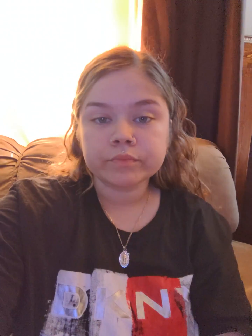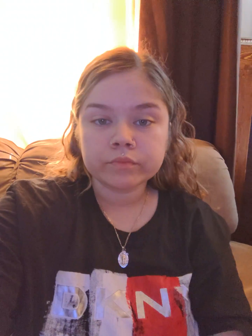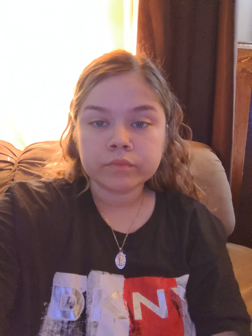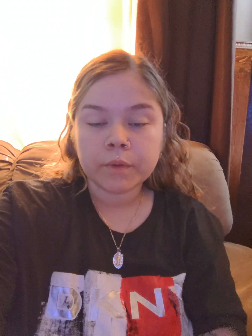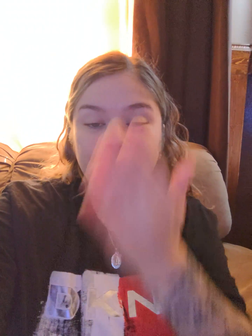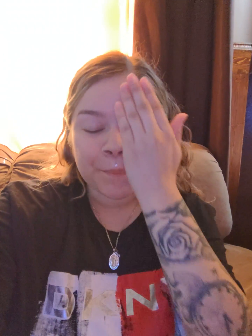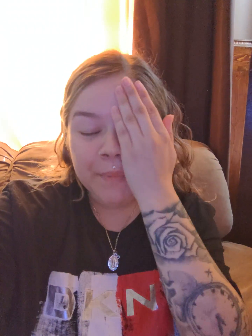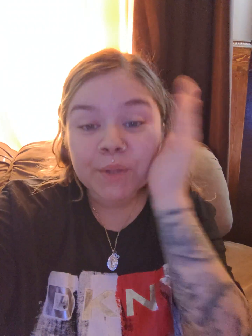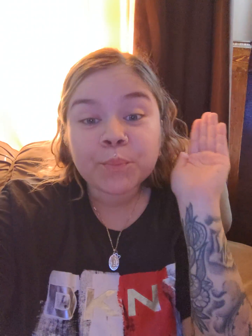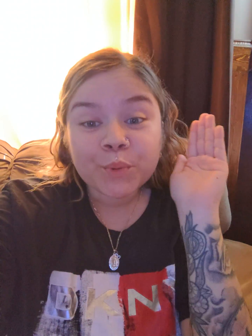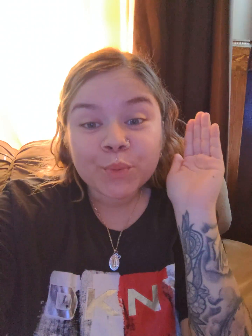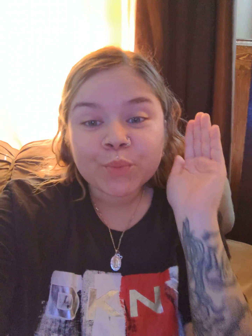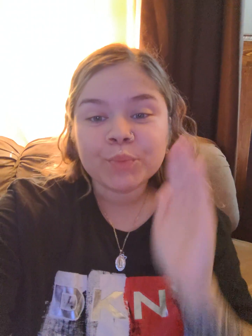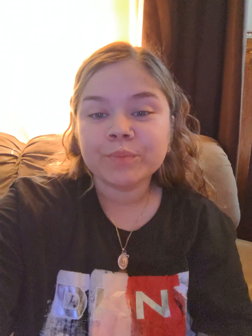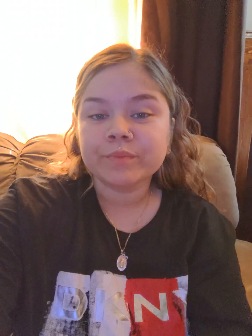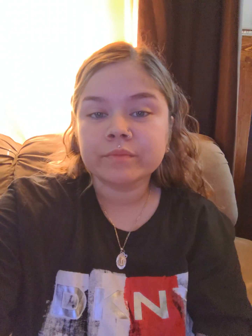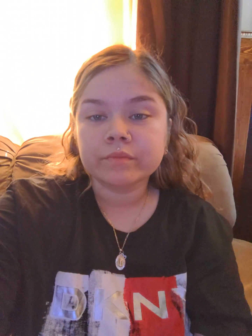peekaboo